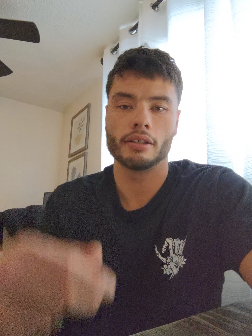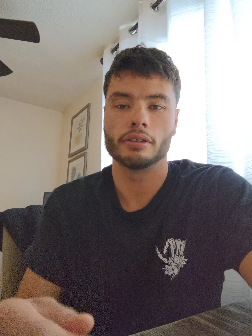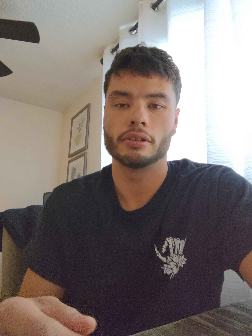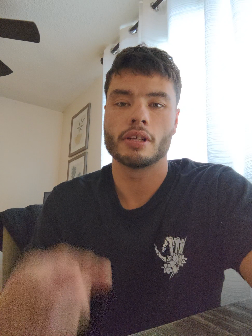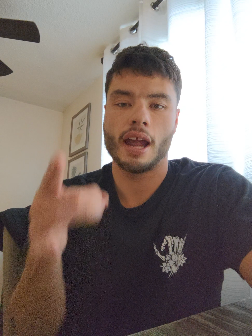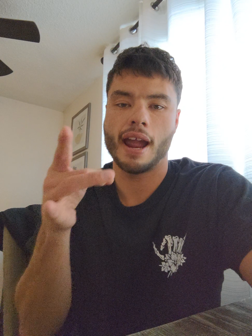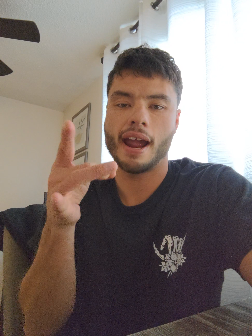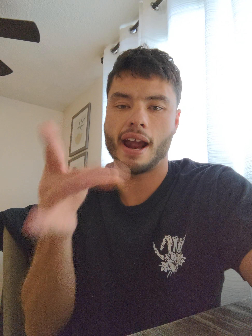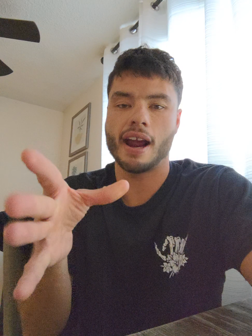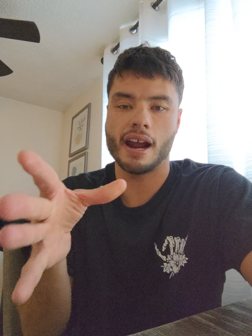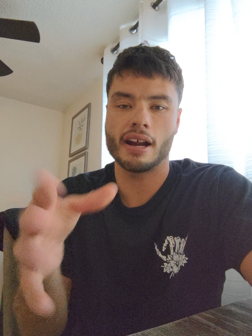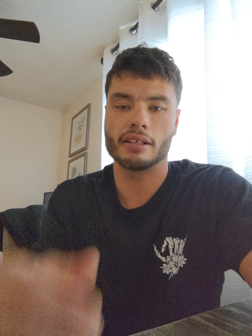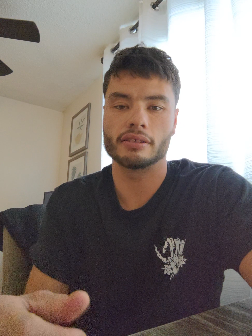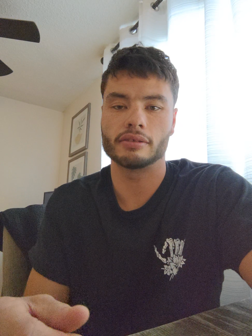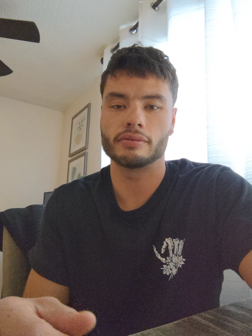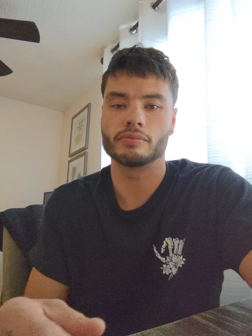hate